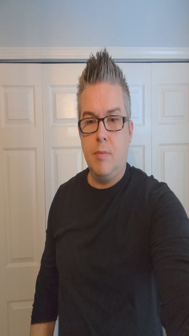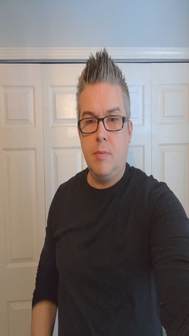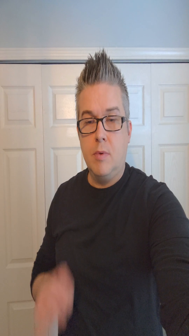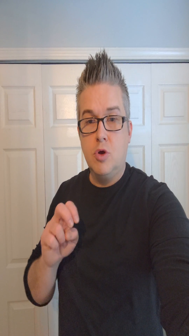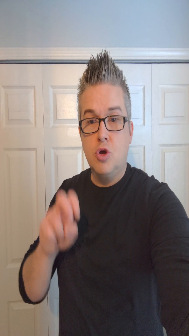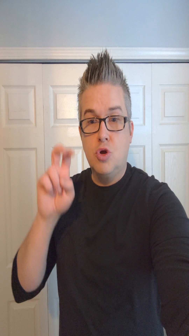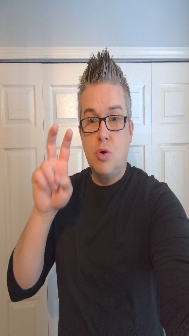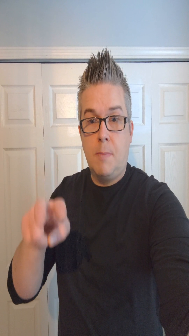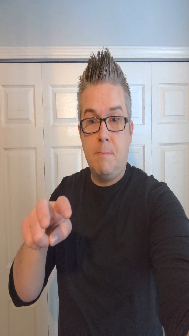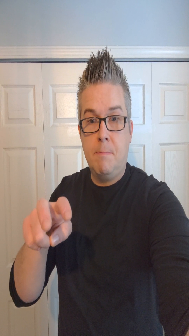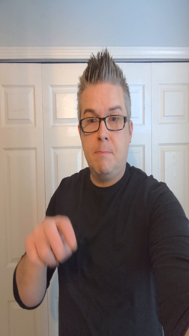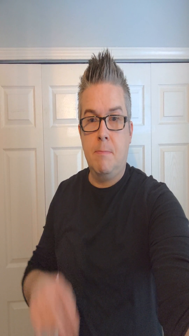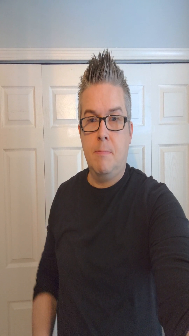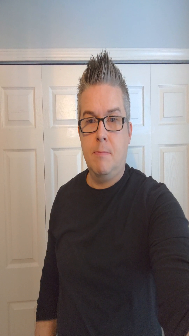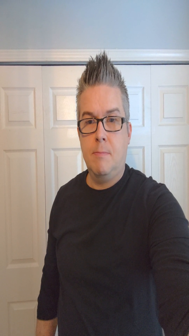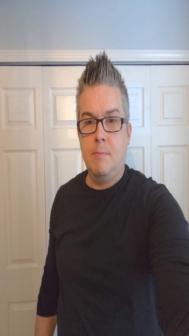jump